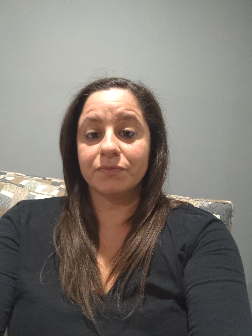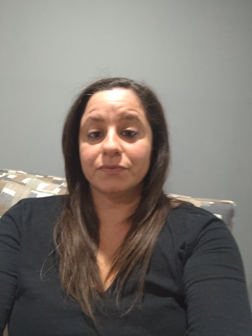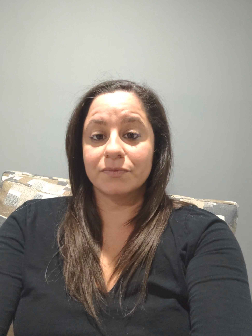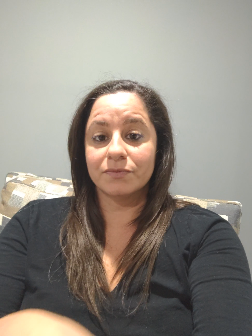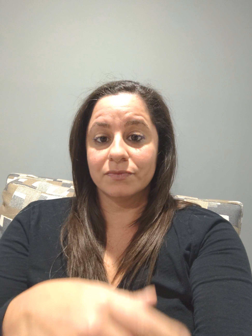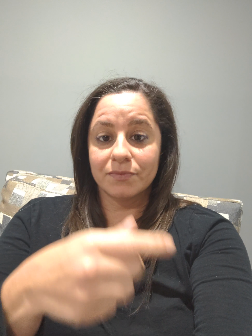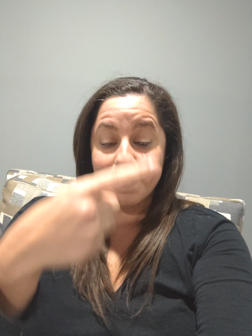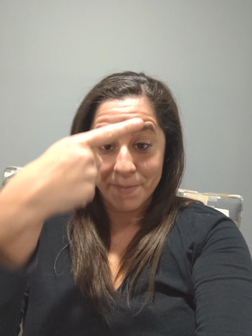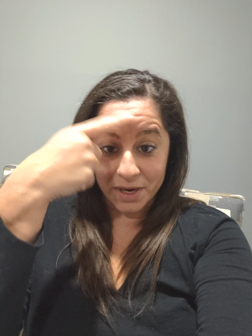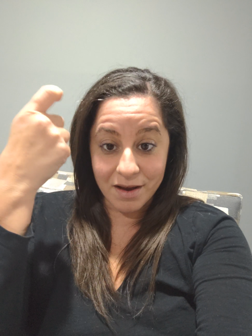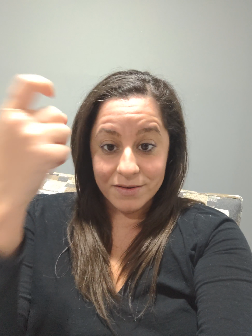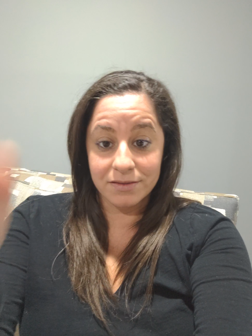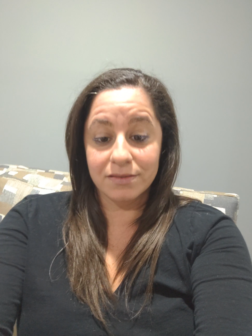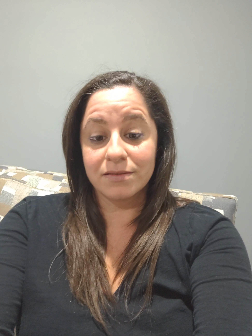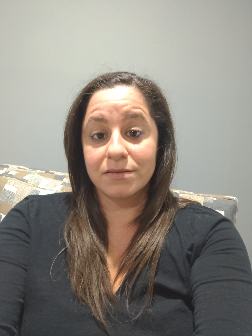because